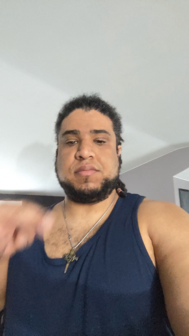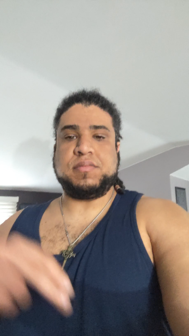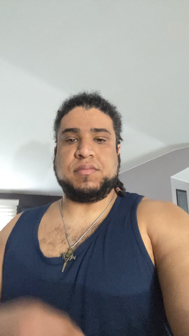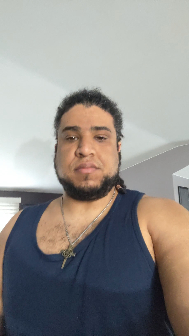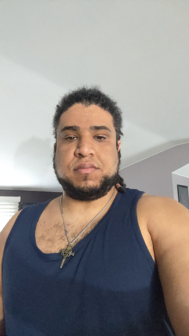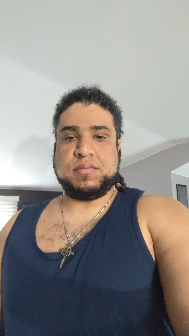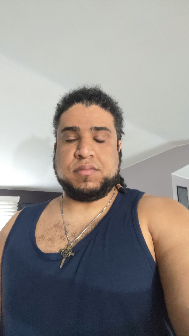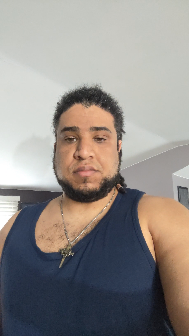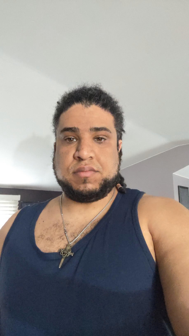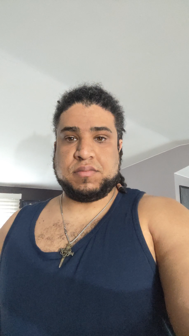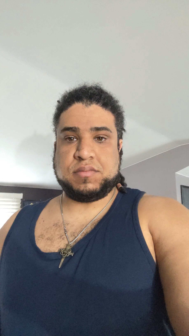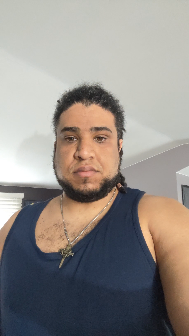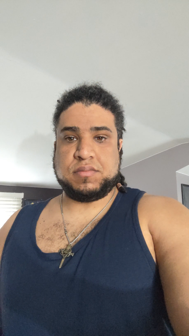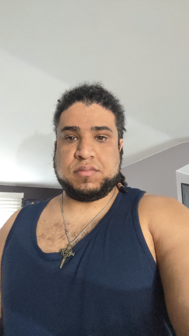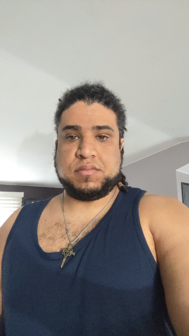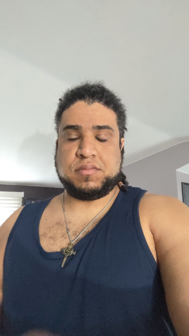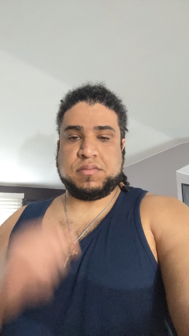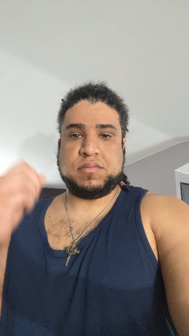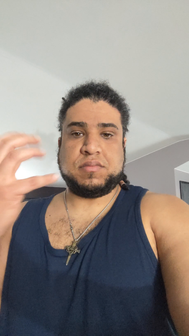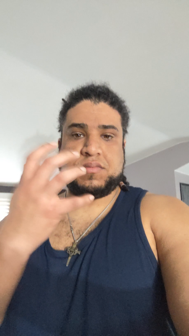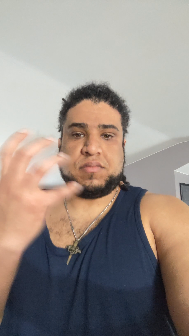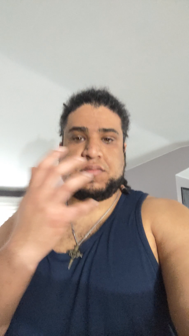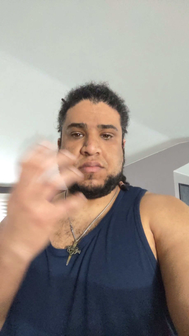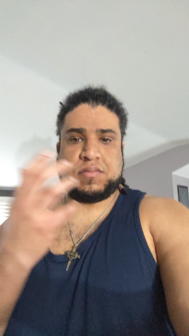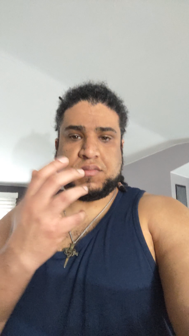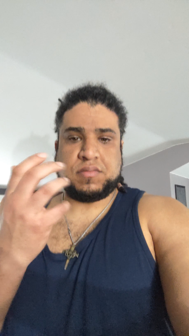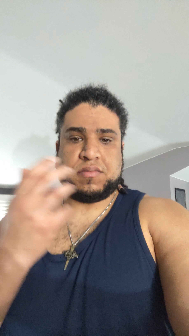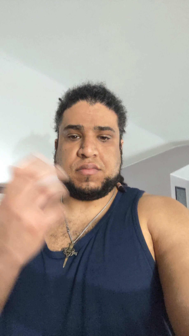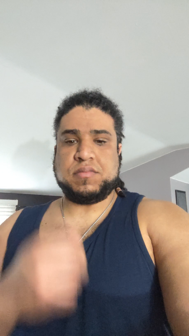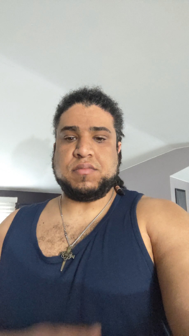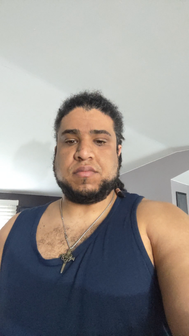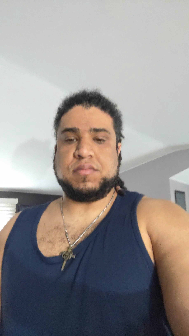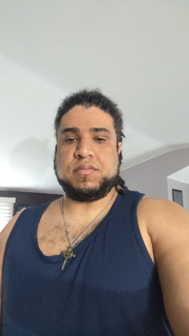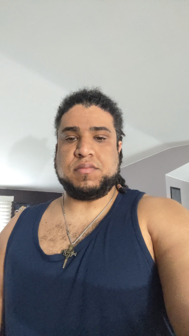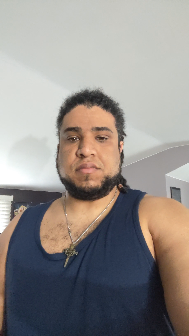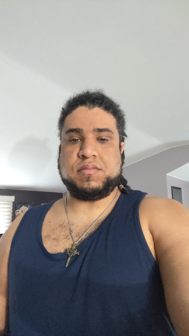shake